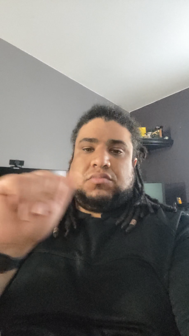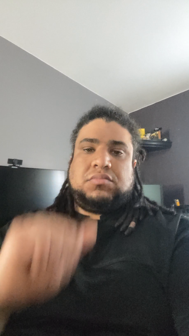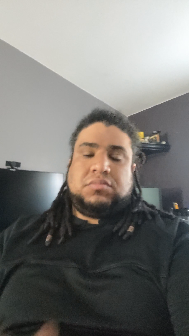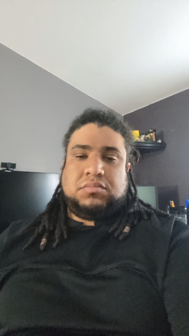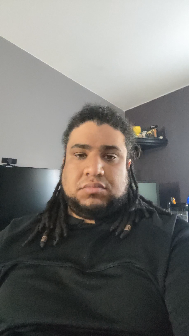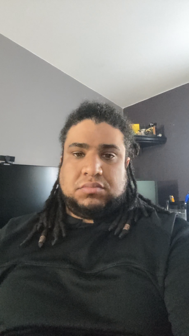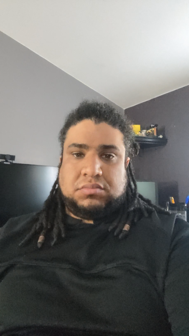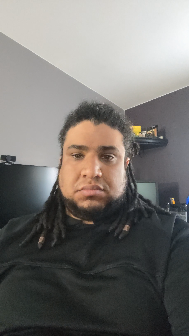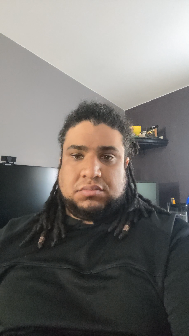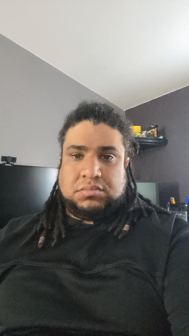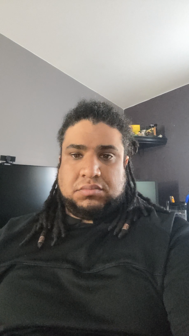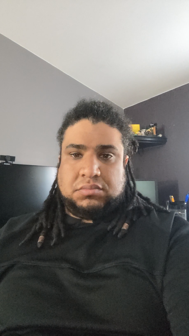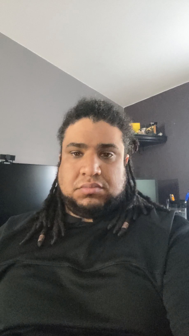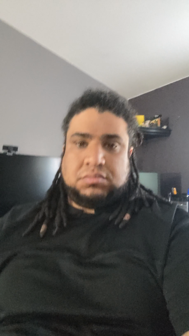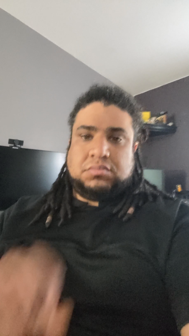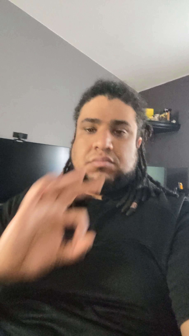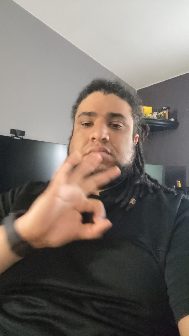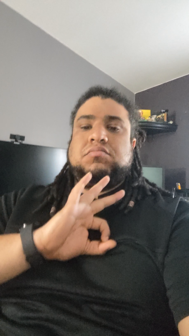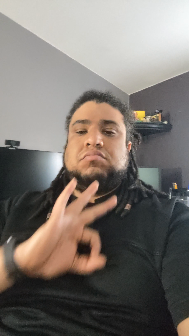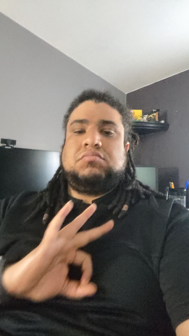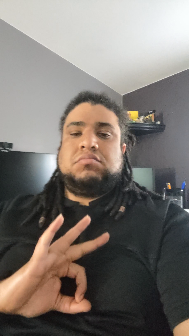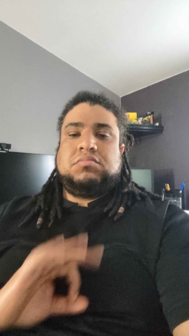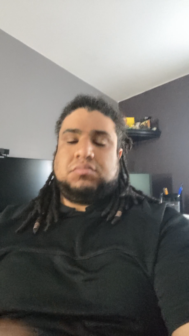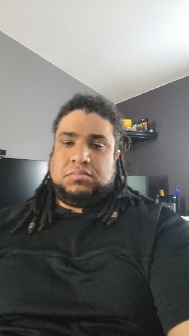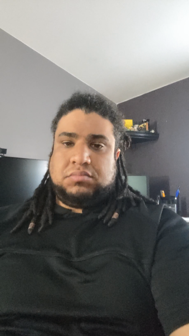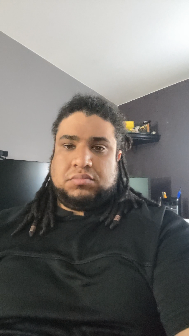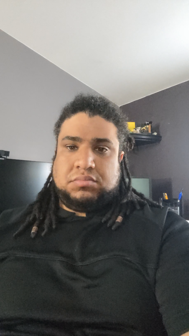button